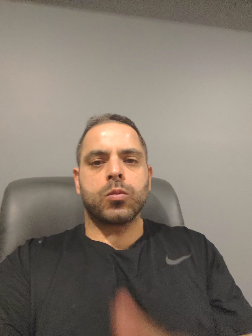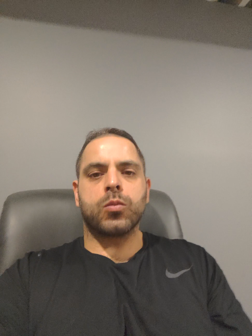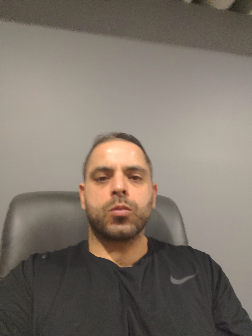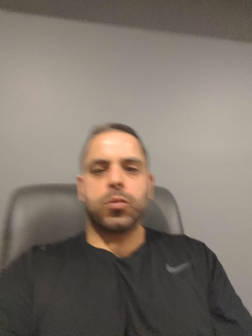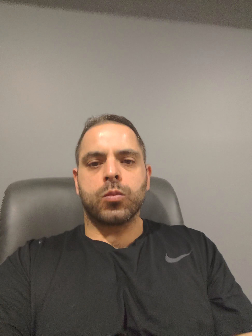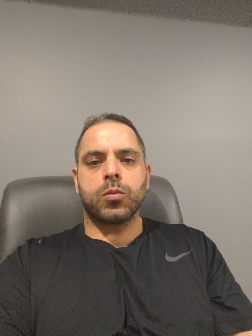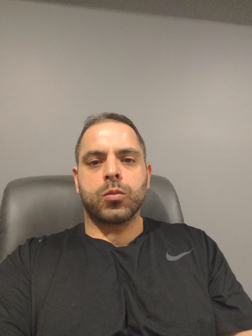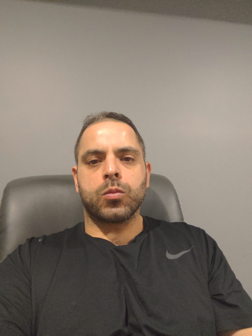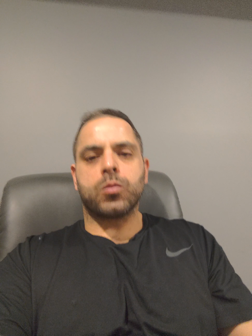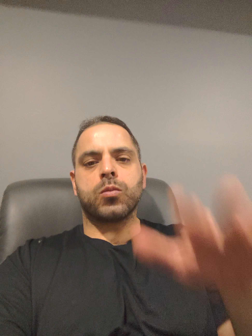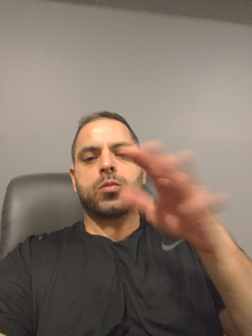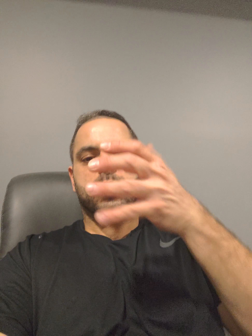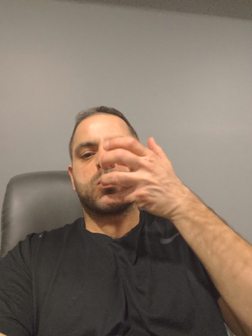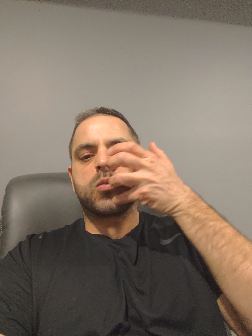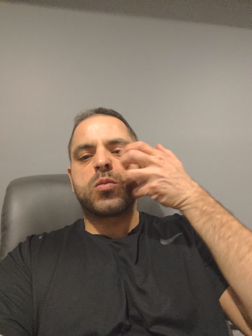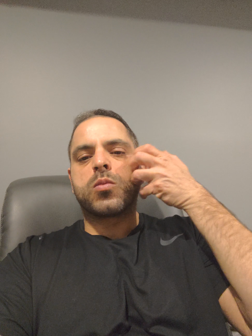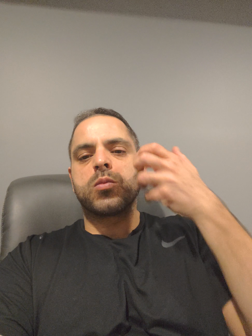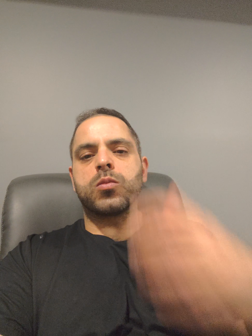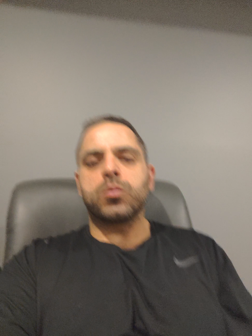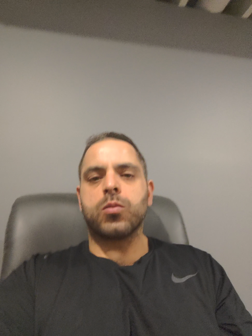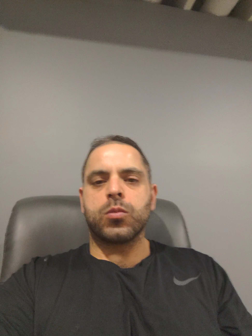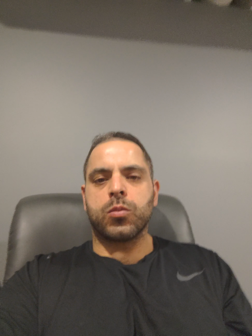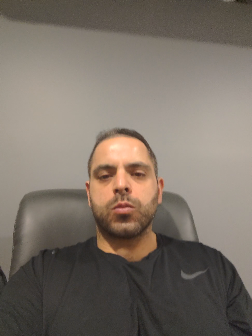tiger